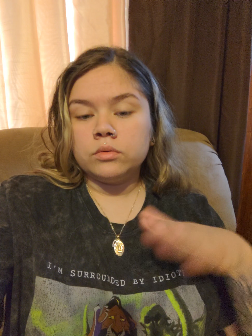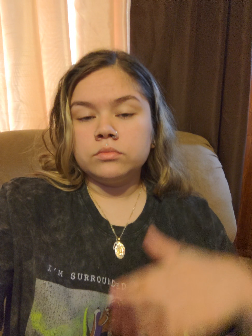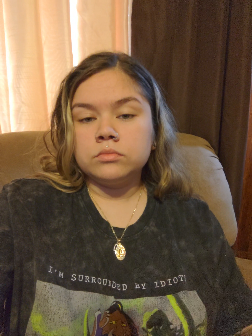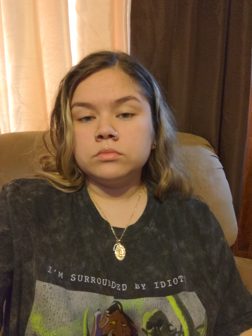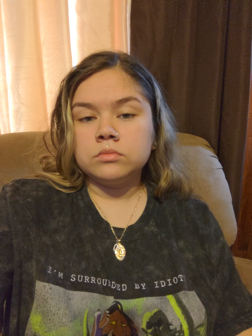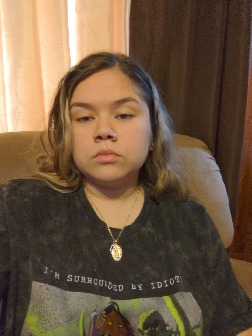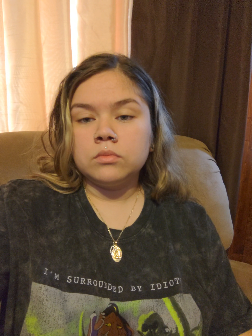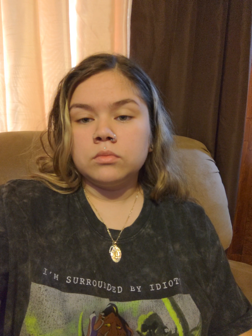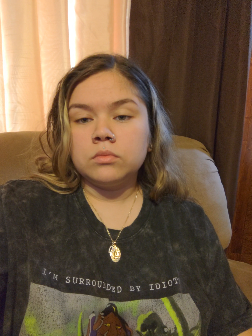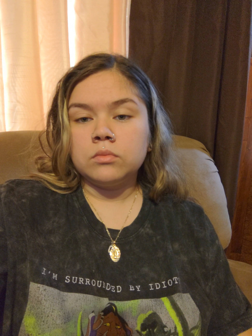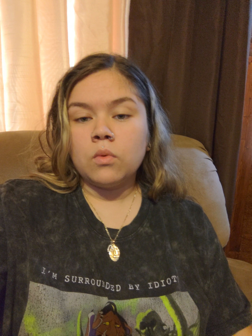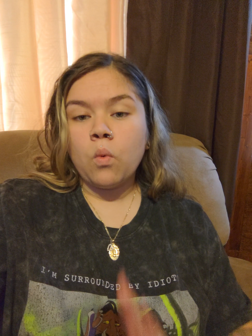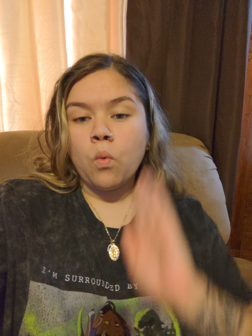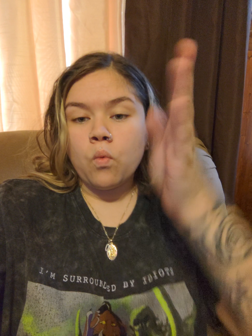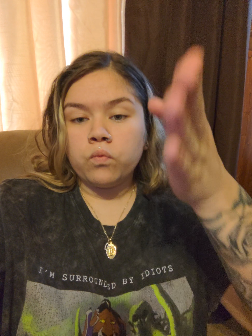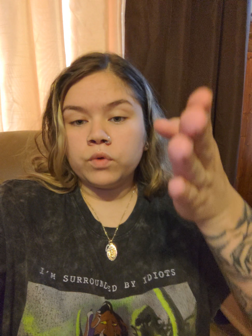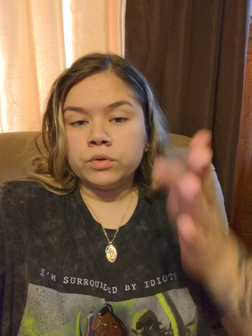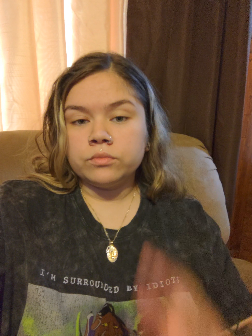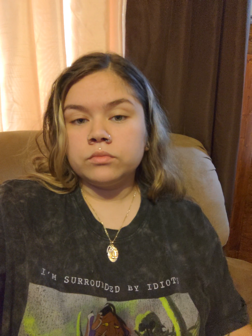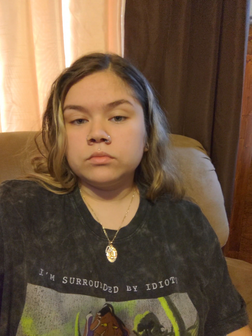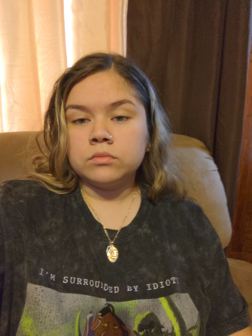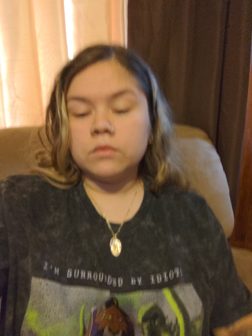over